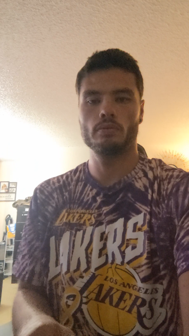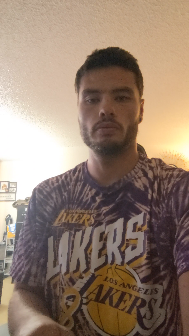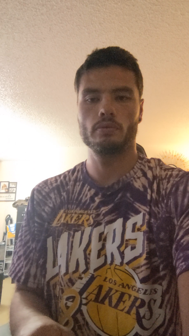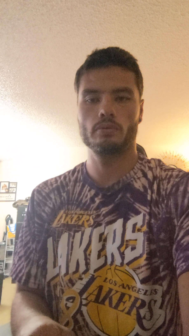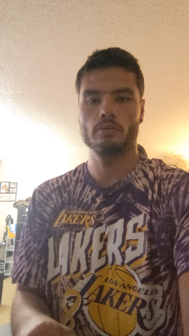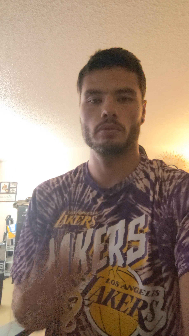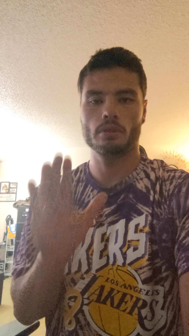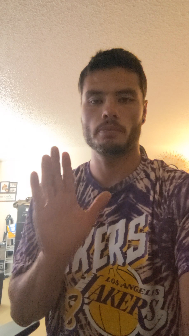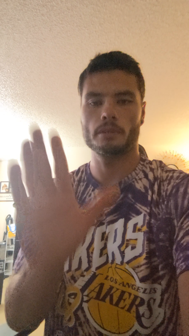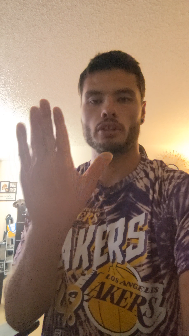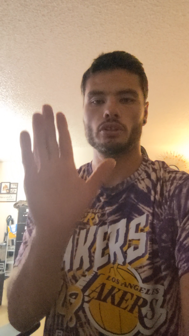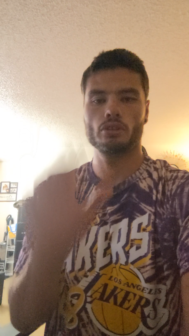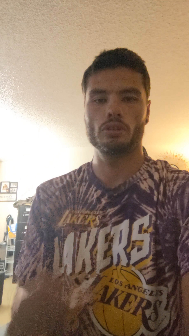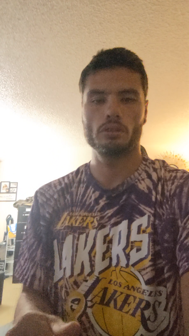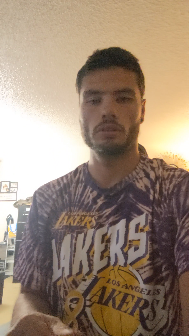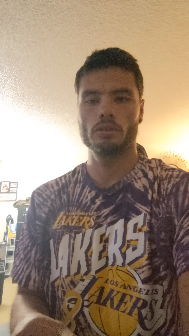push